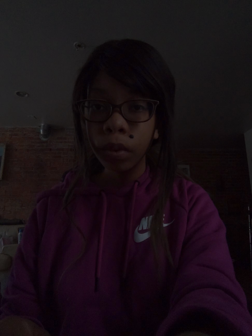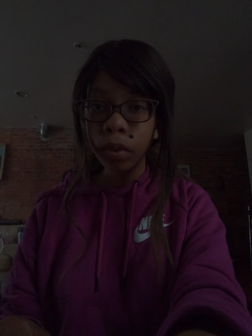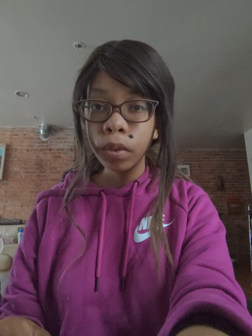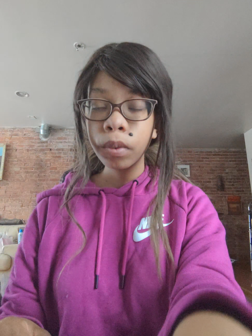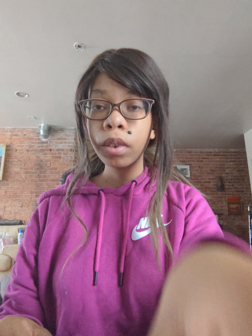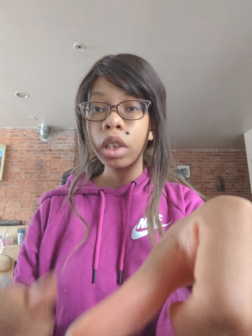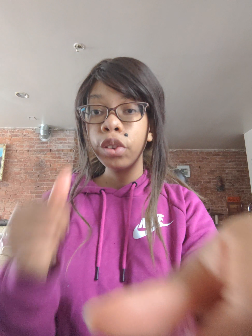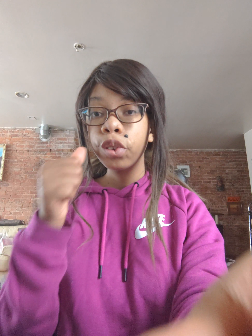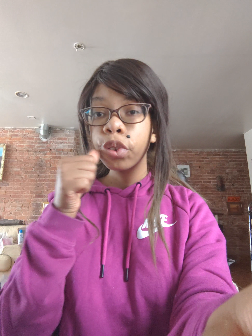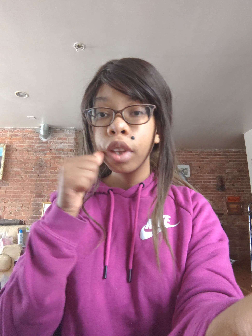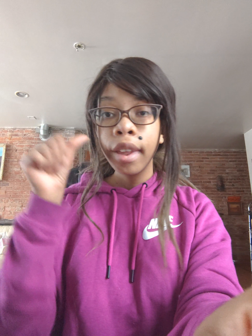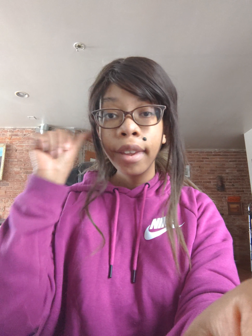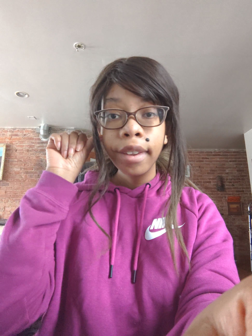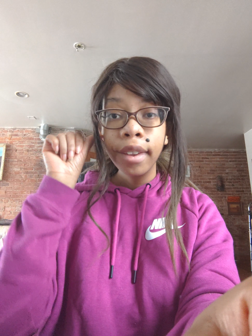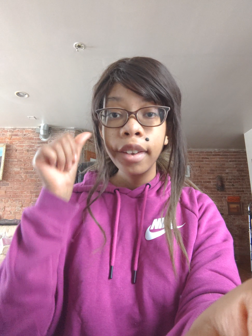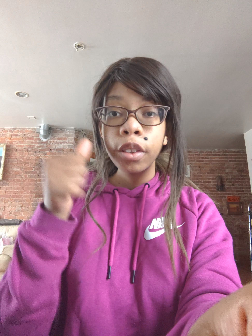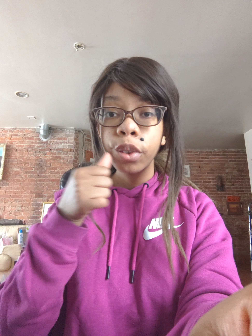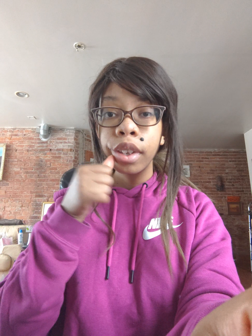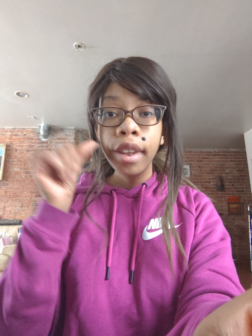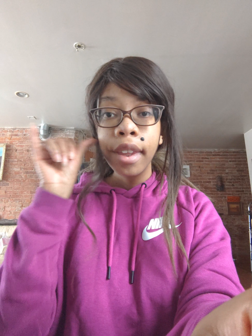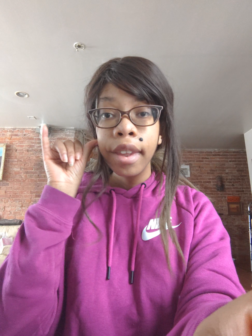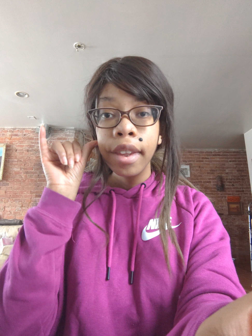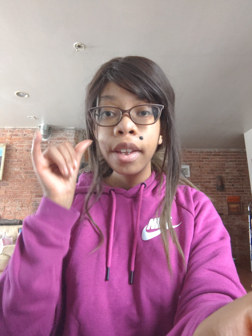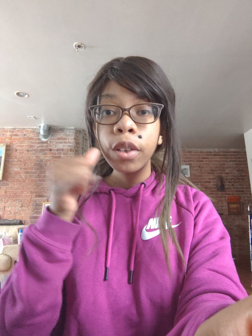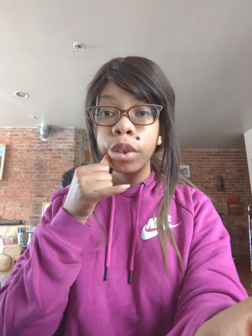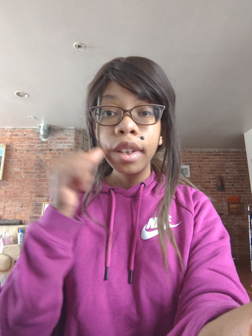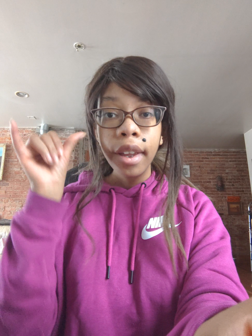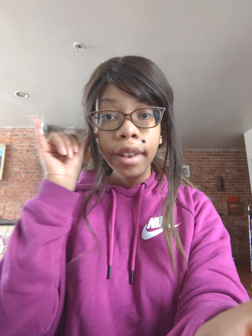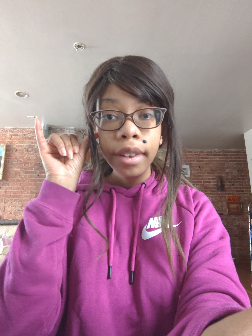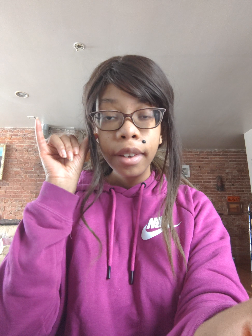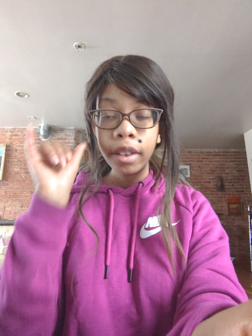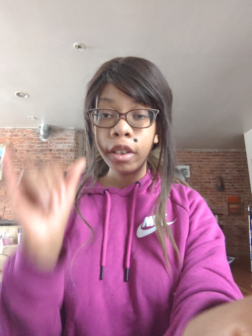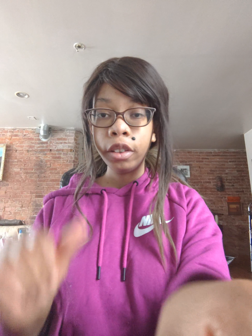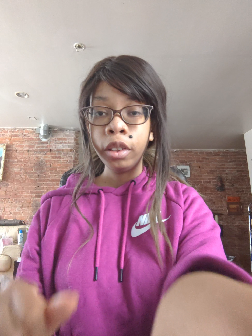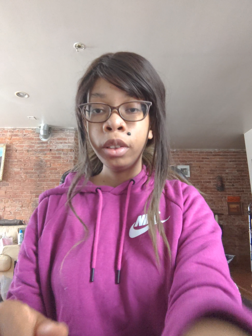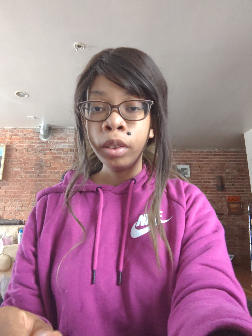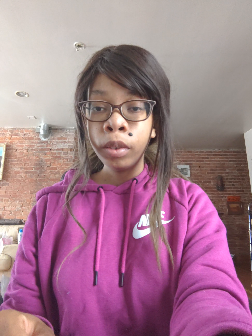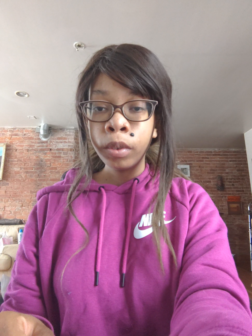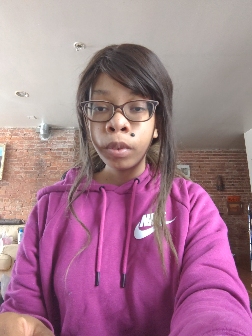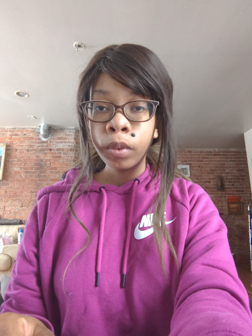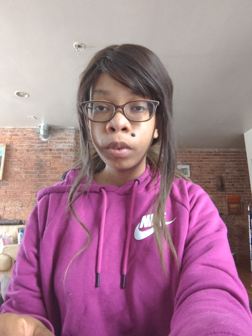yesterday